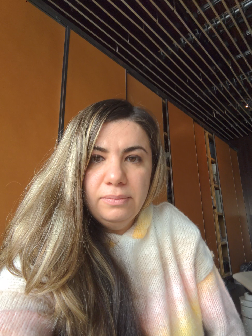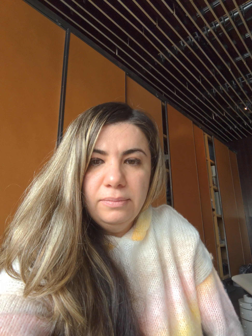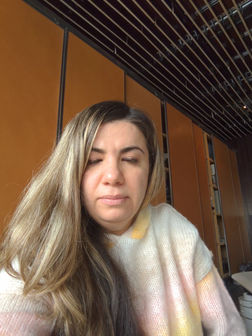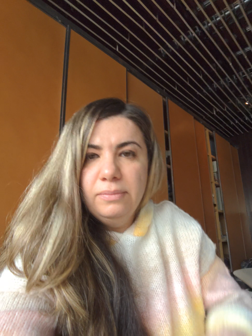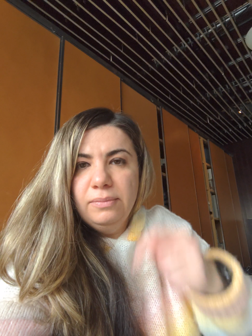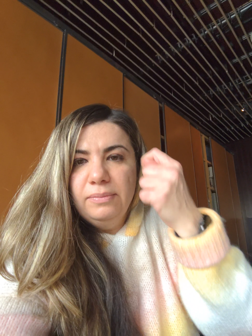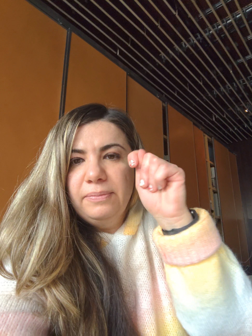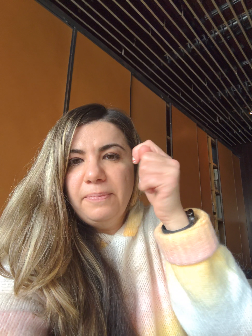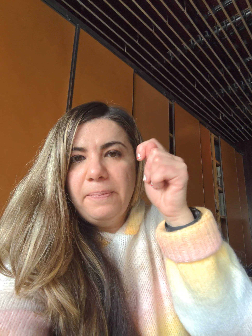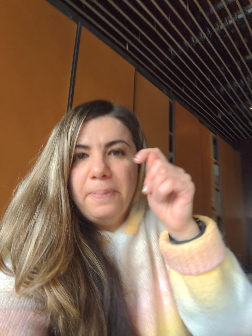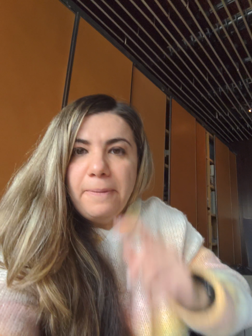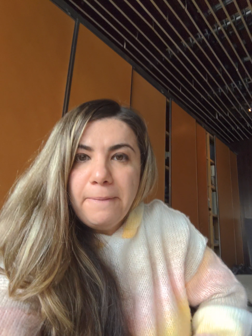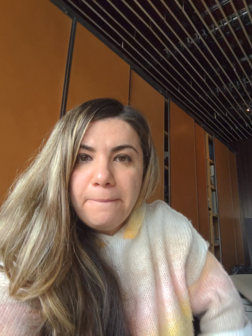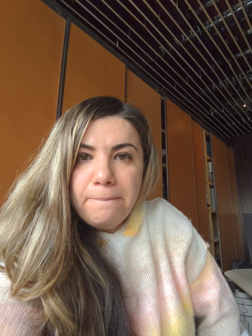boy